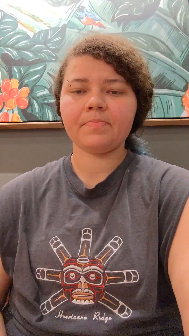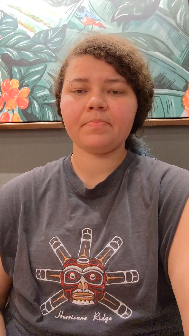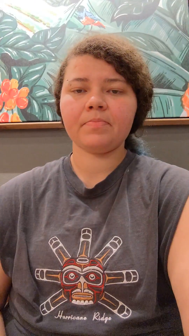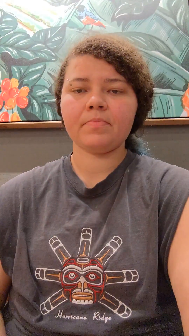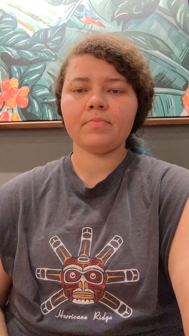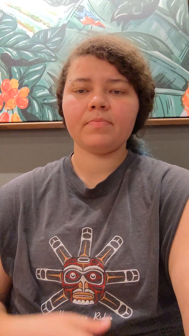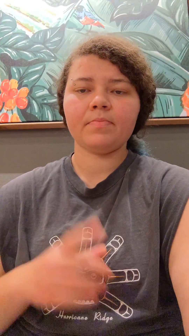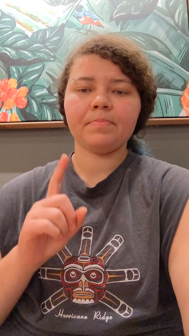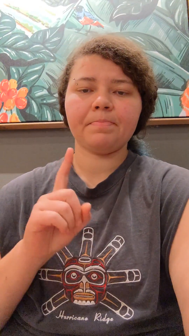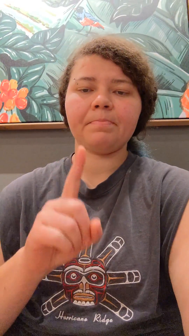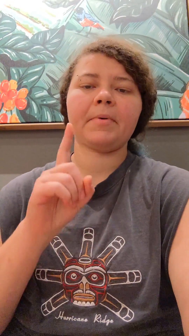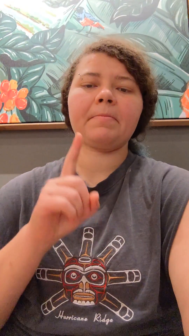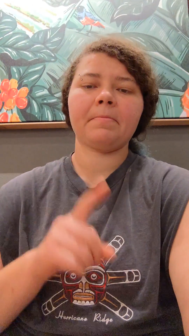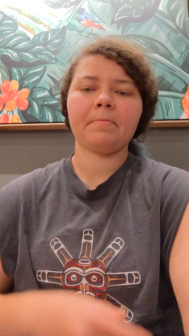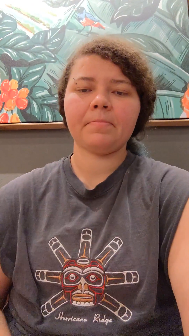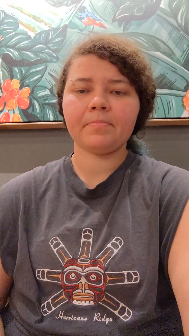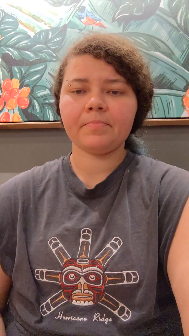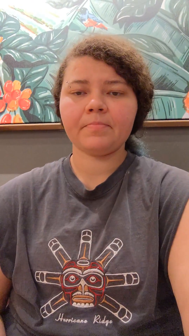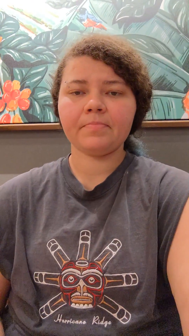bump